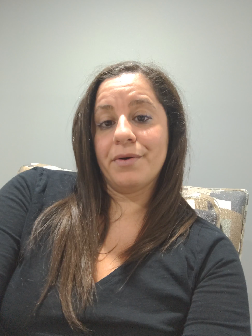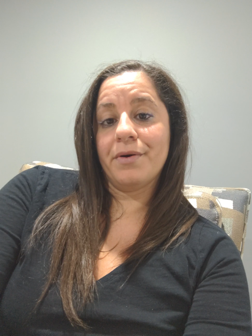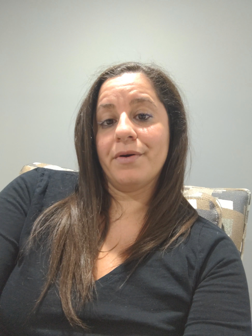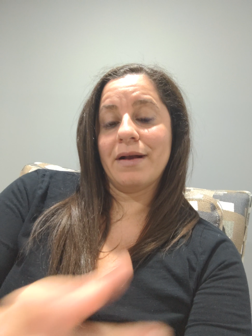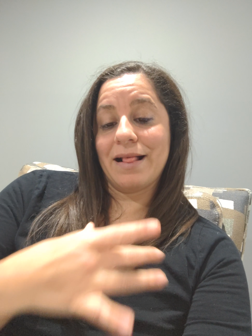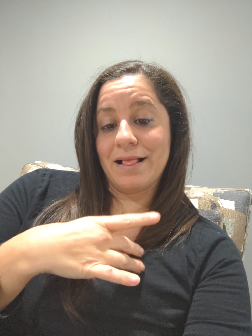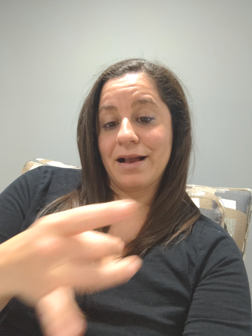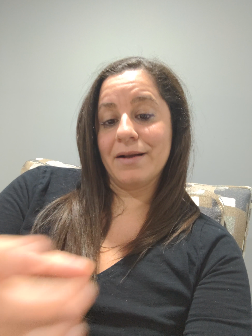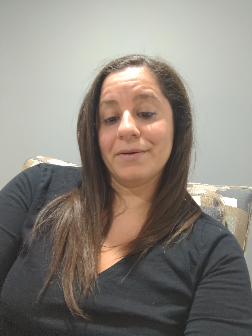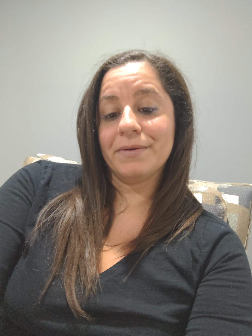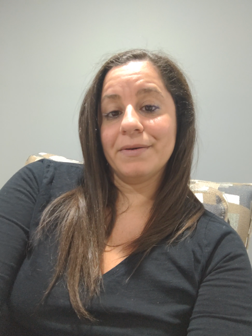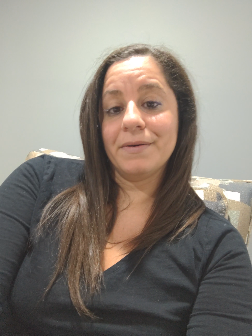like